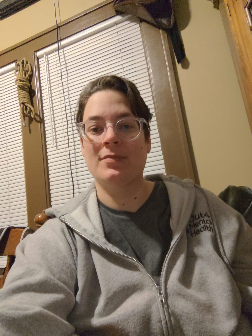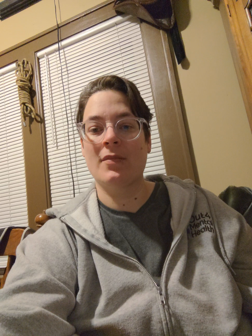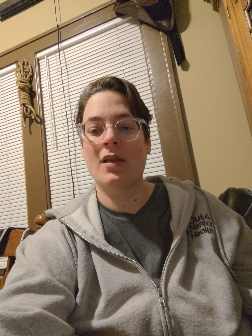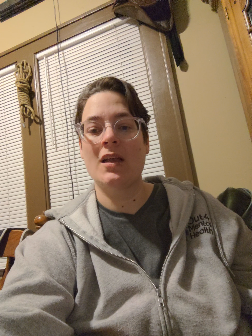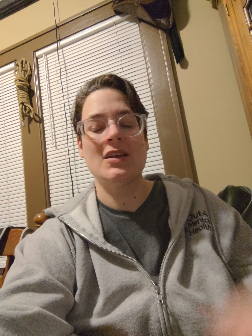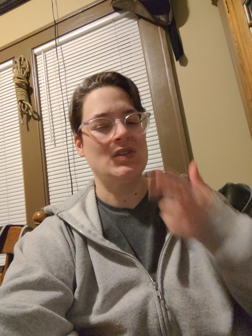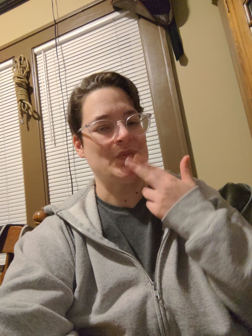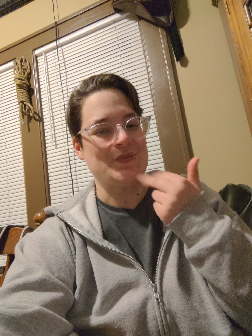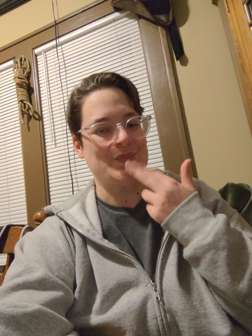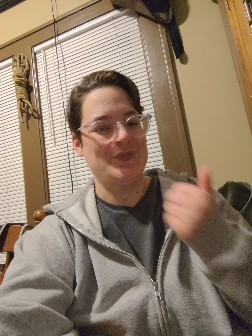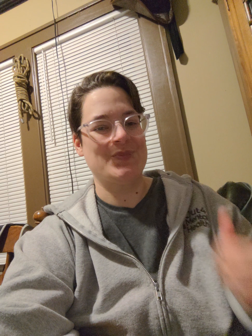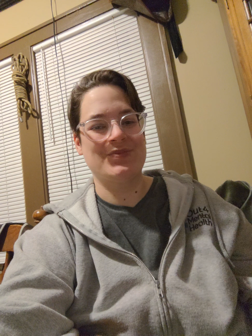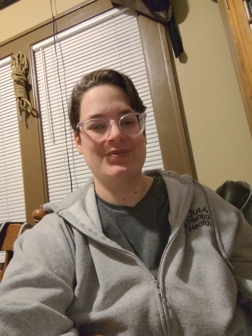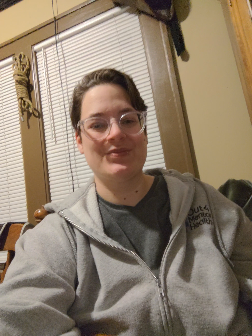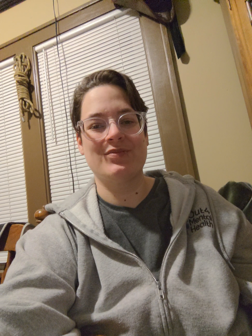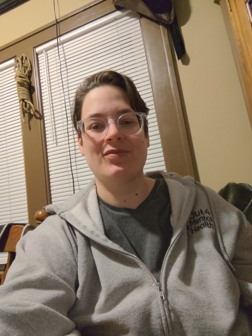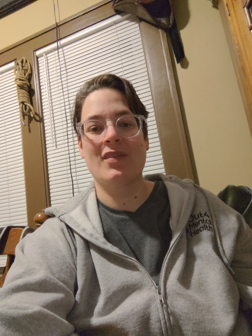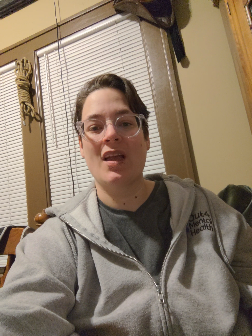cute